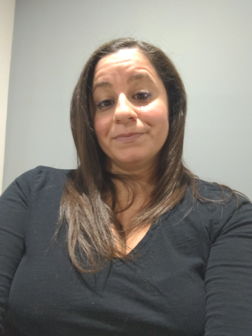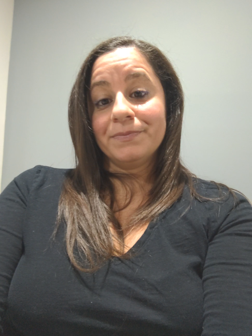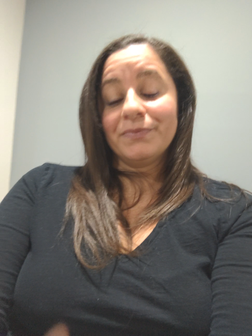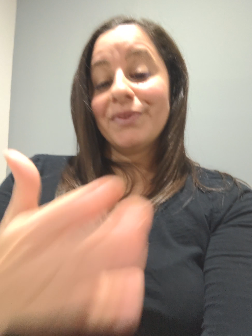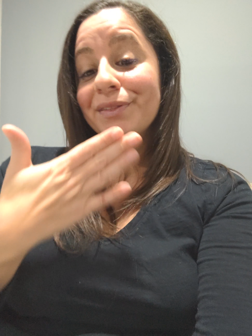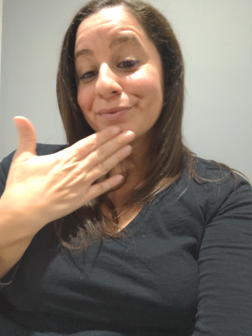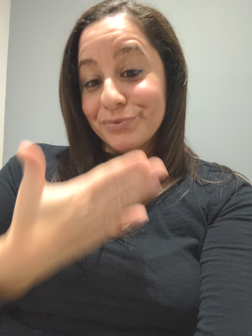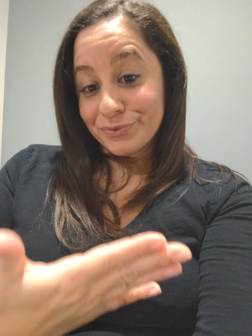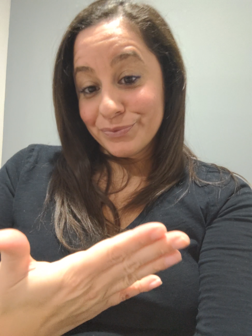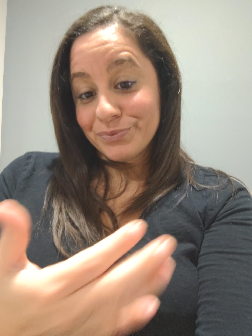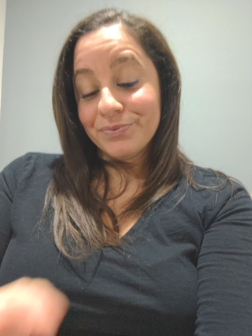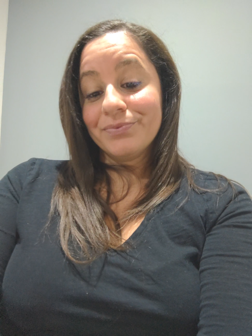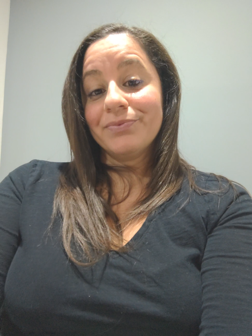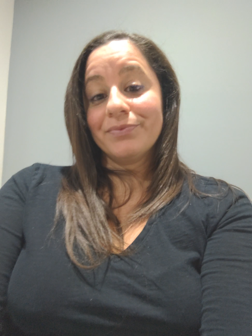thank you